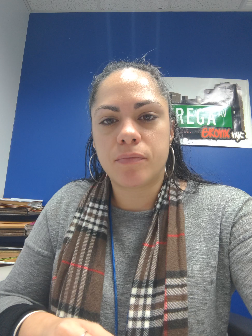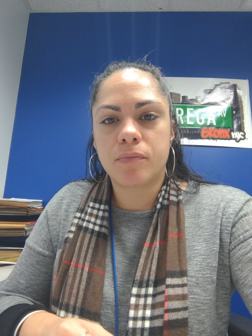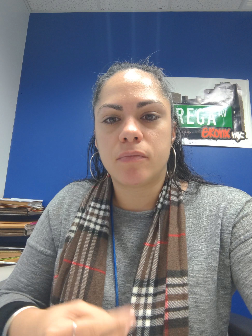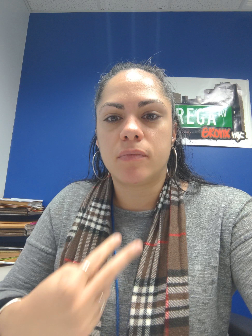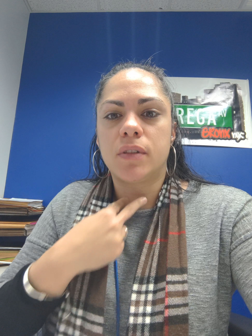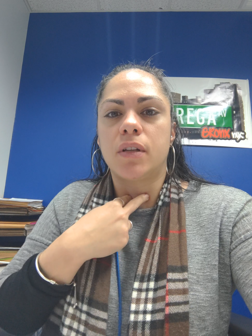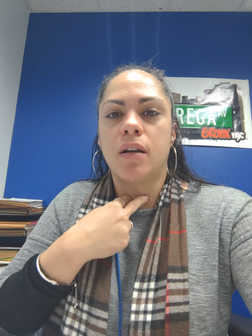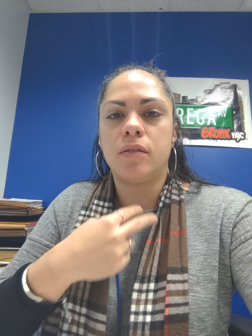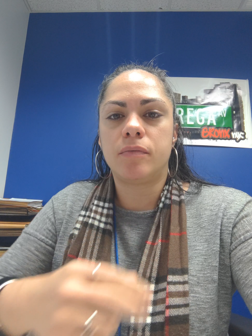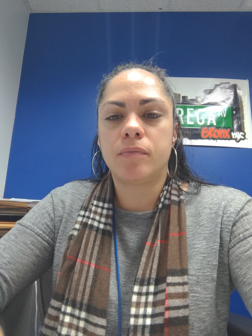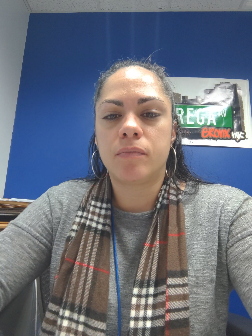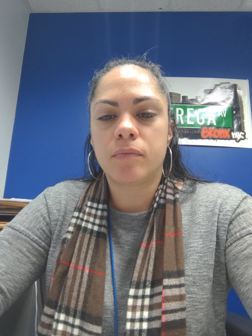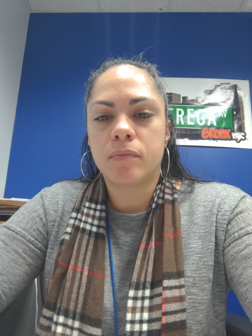stuck